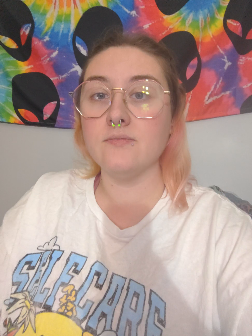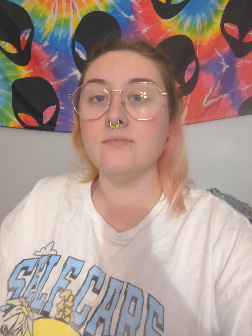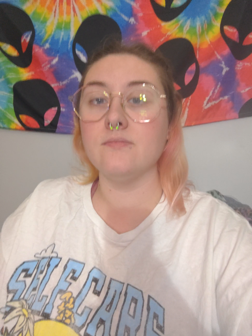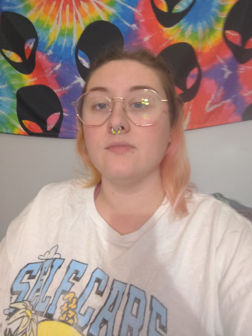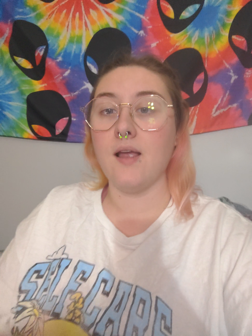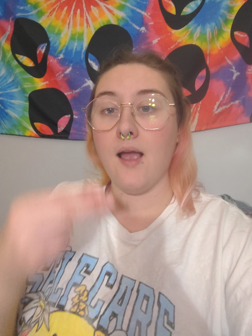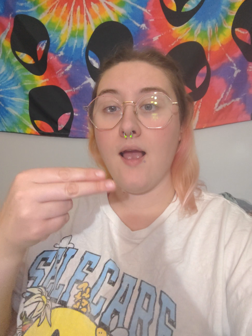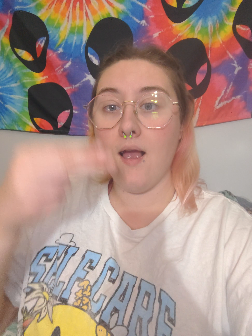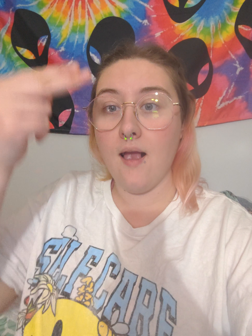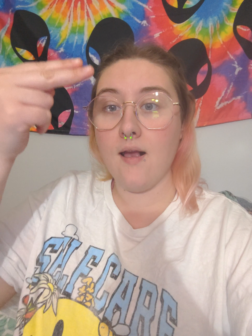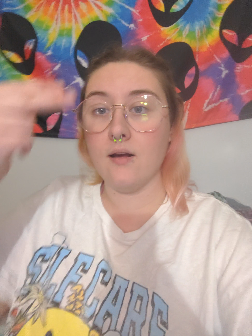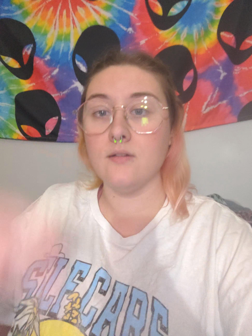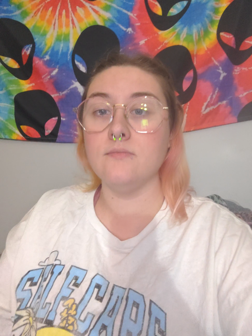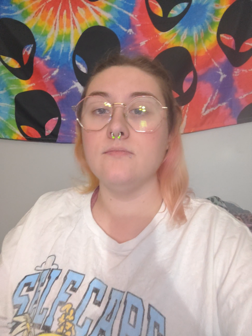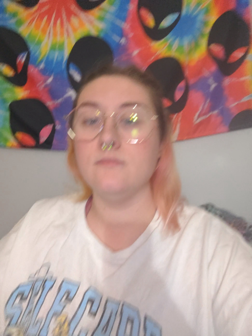high